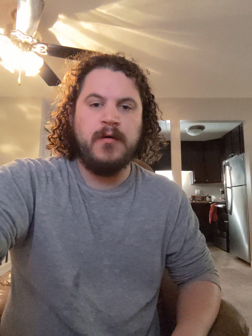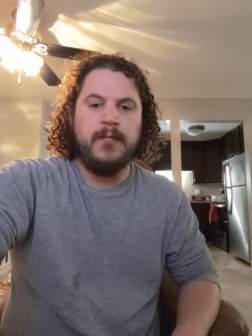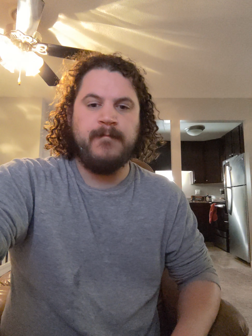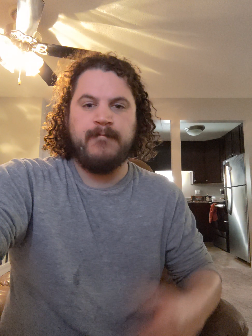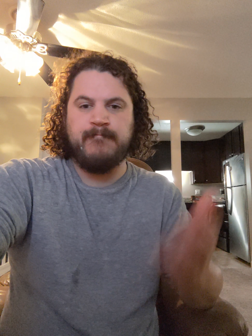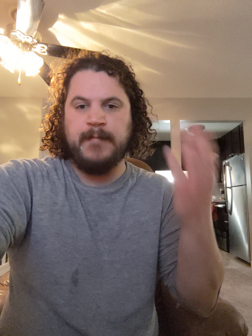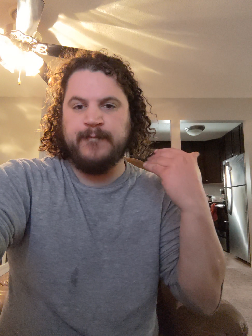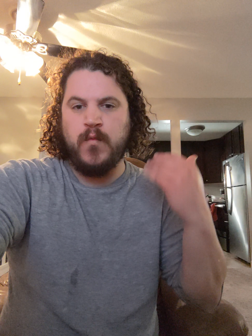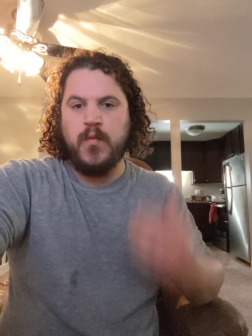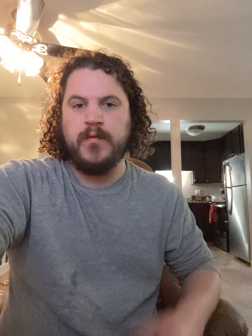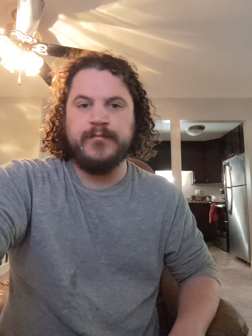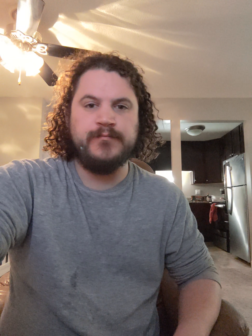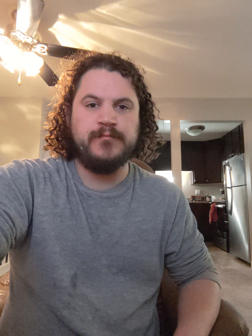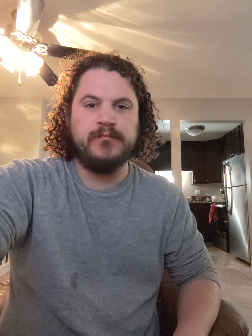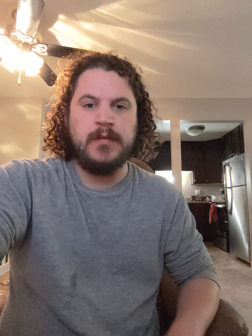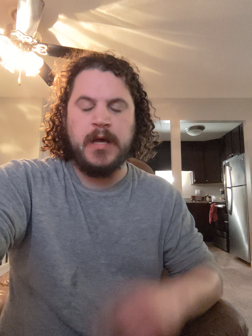before